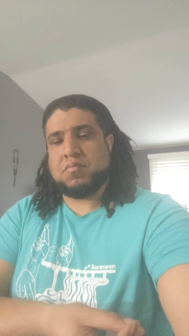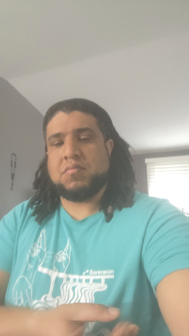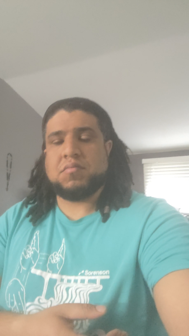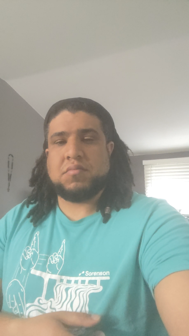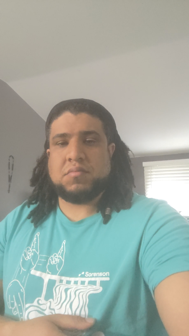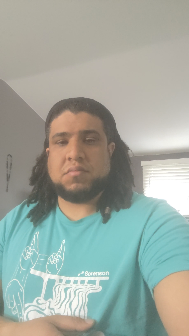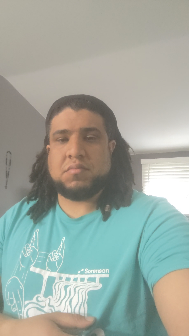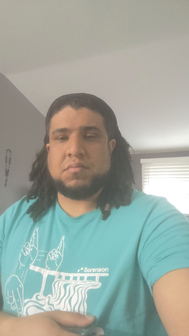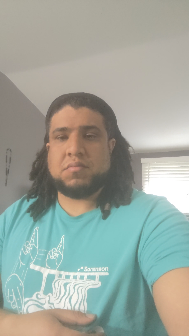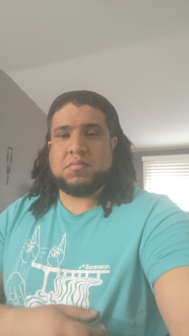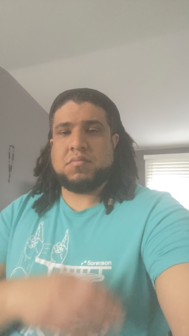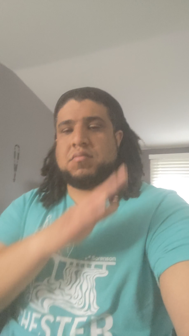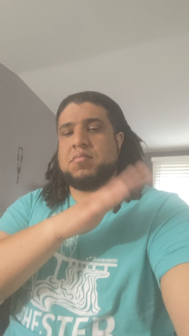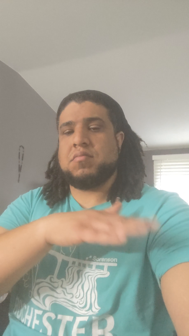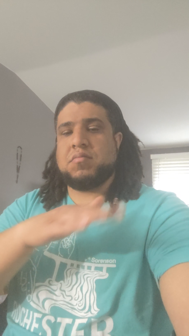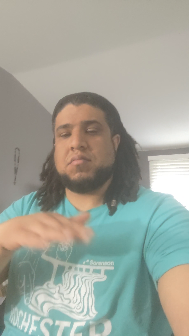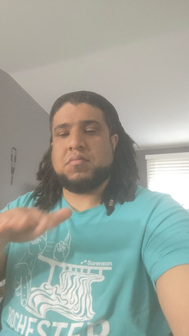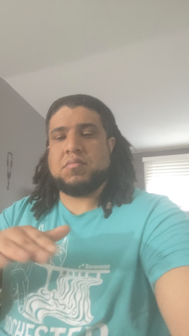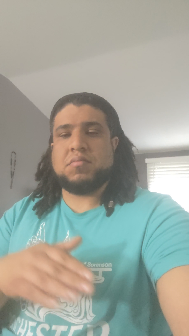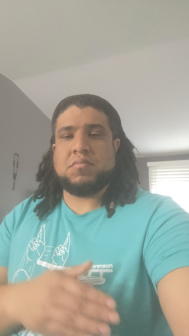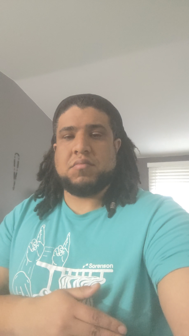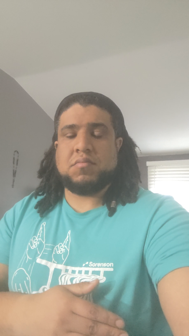children